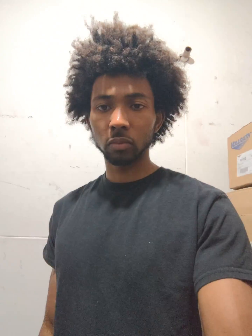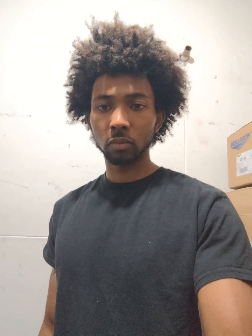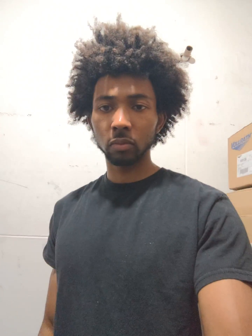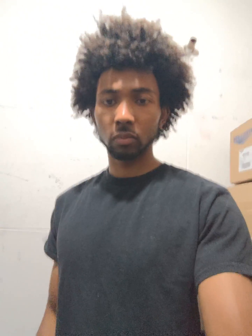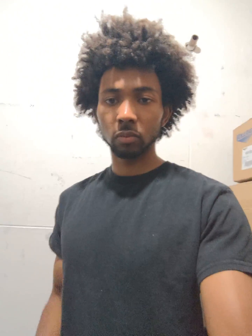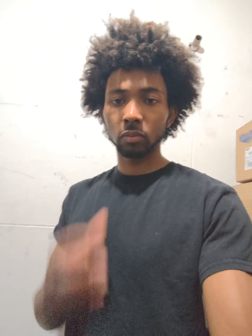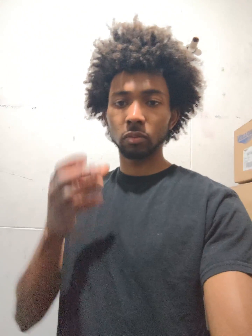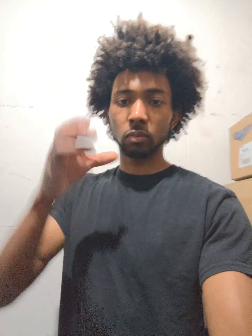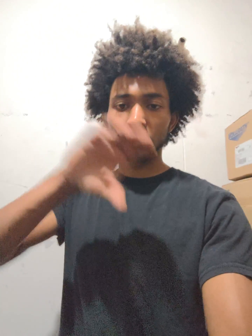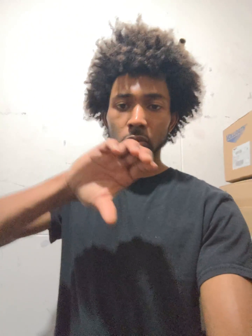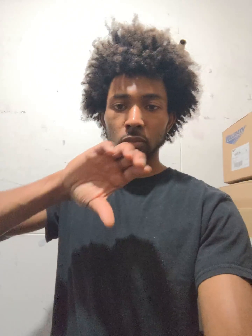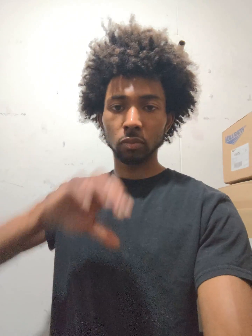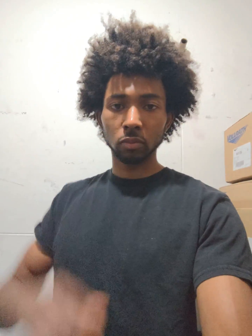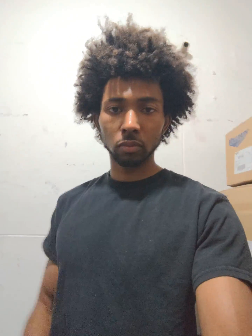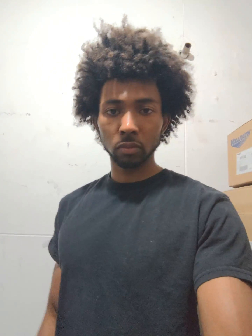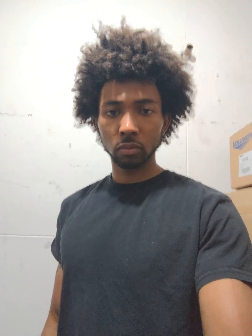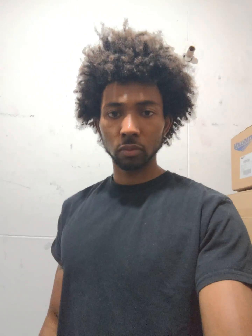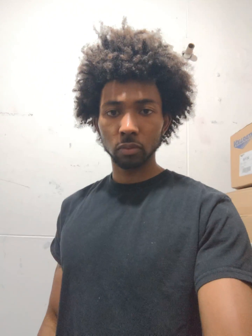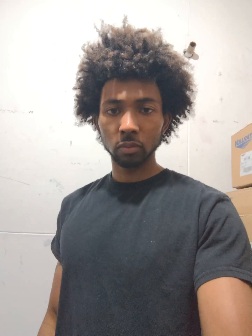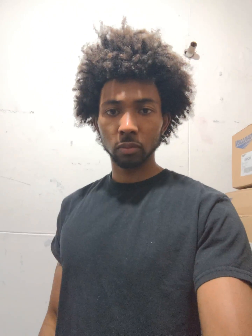dump